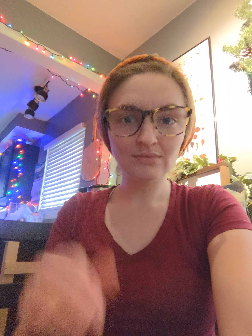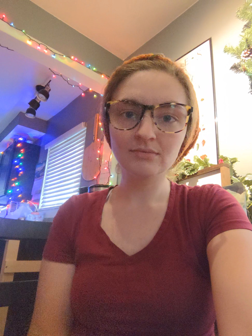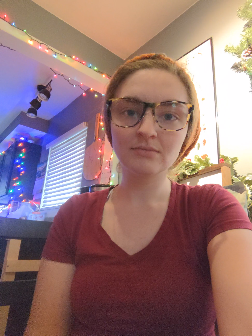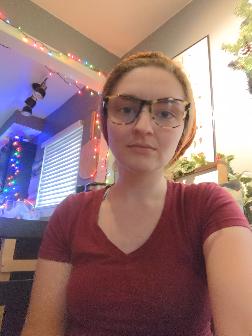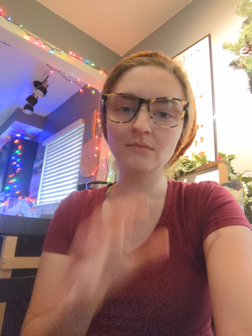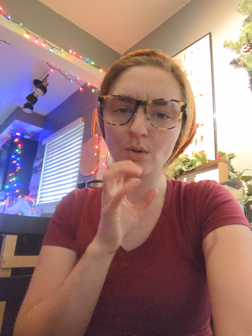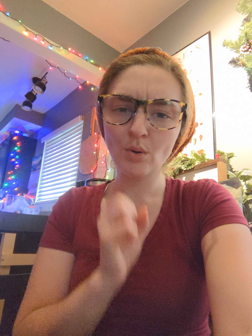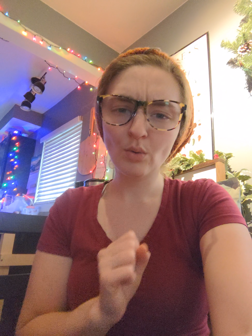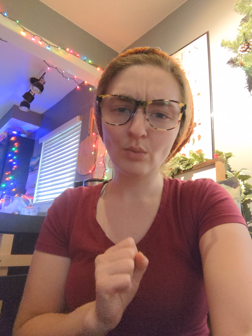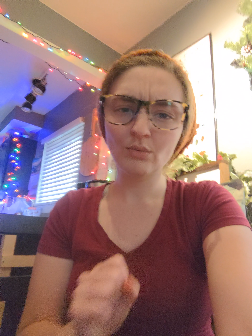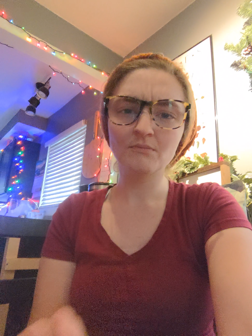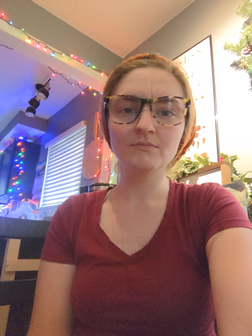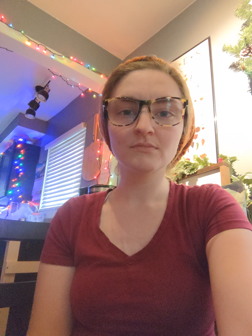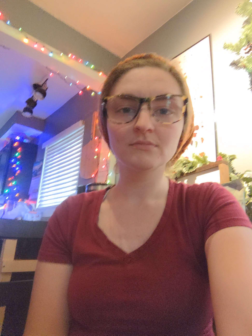old